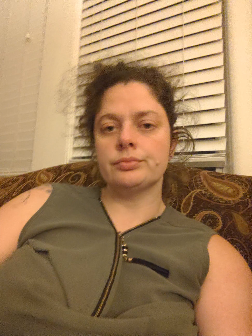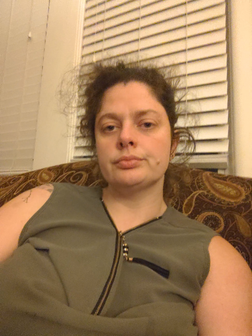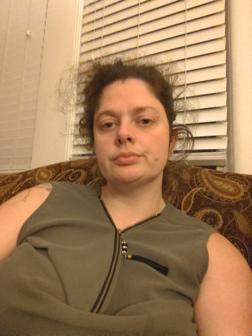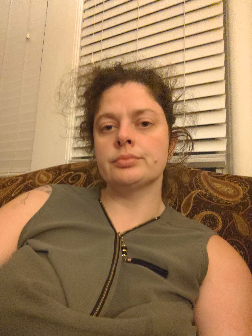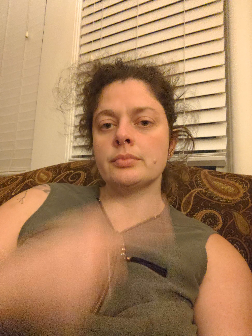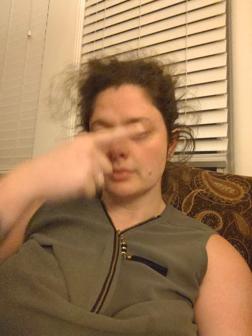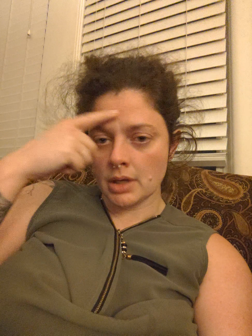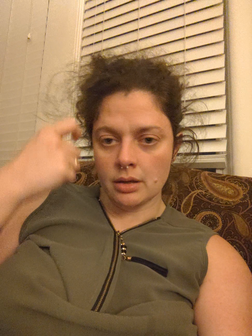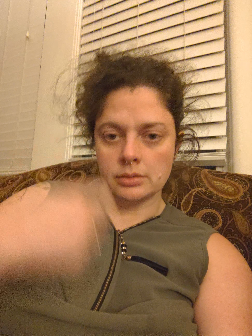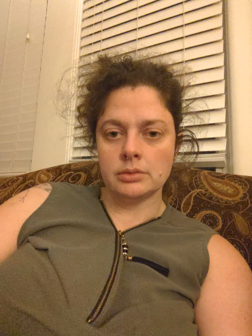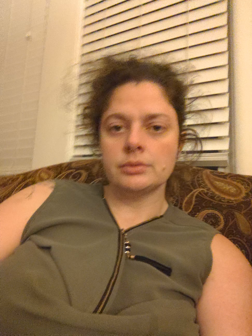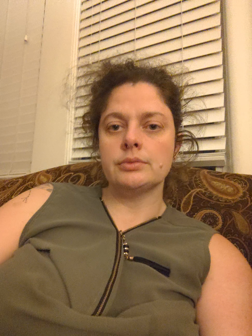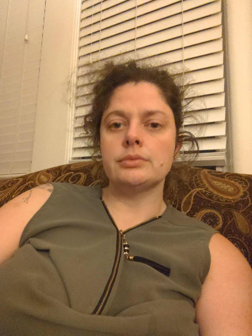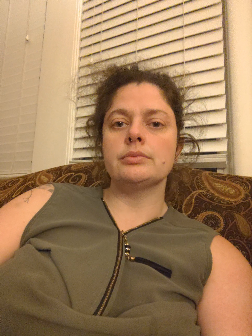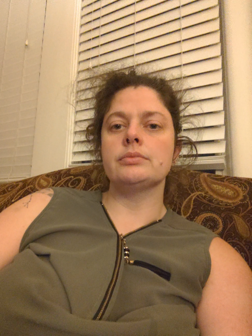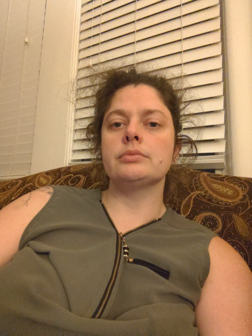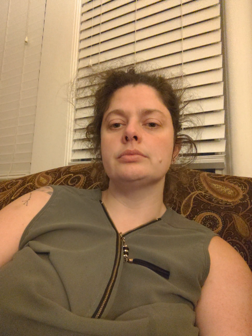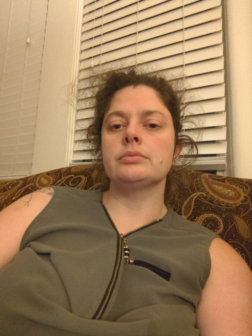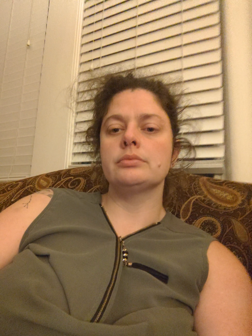because